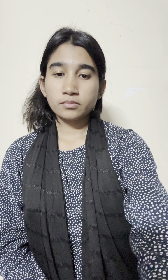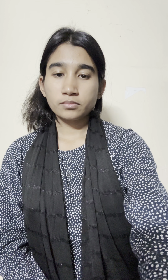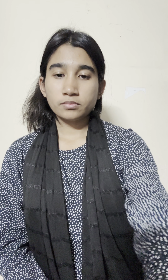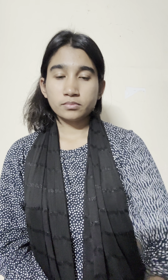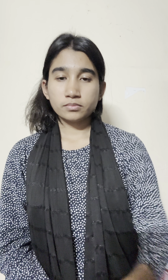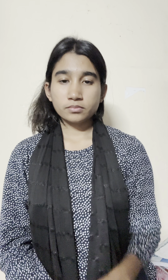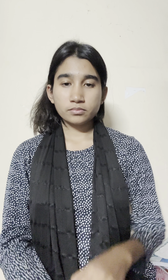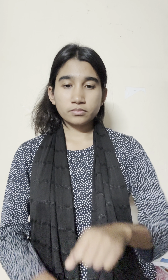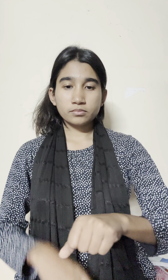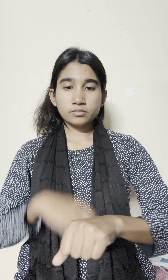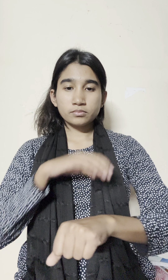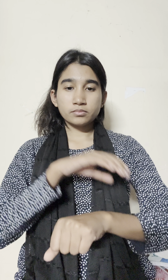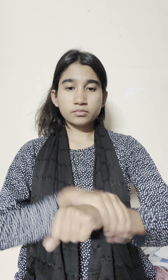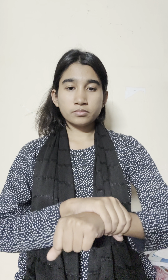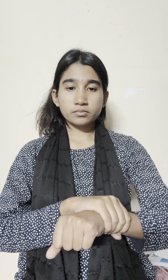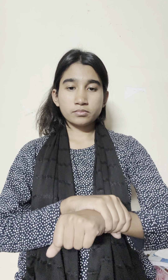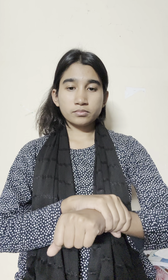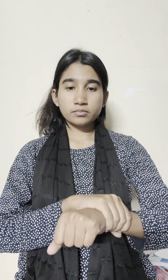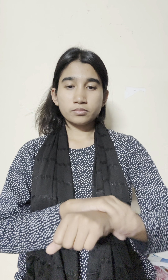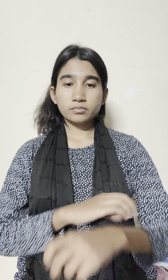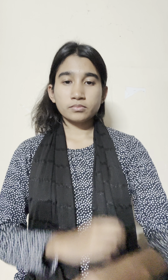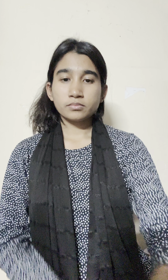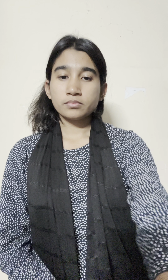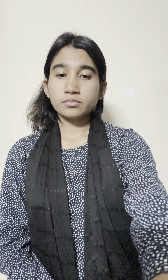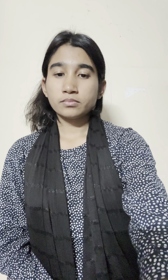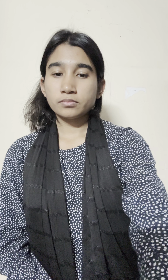গ্রেফতার